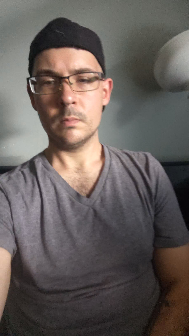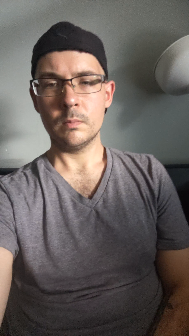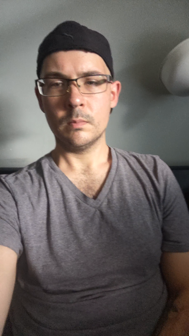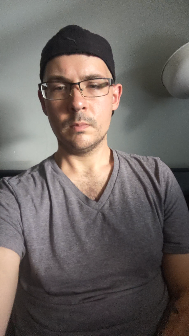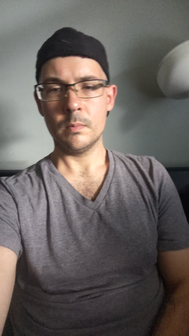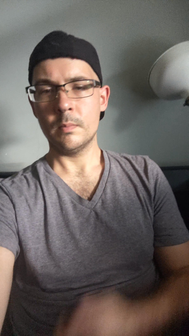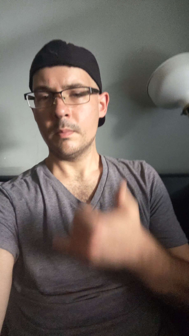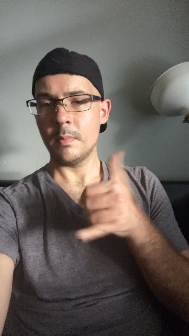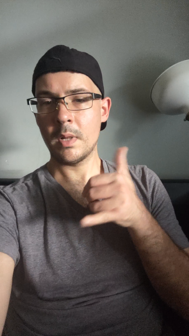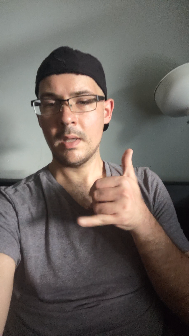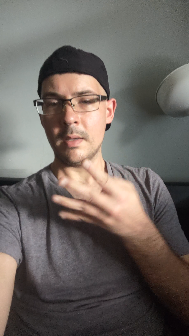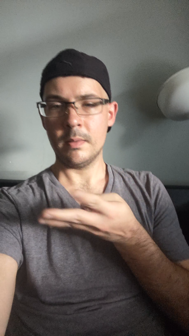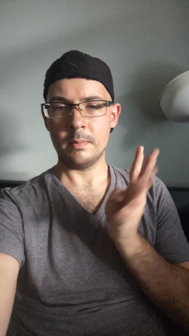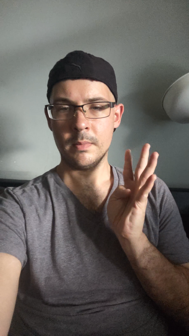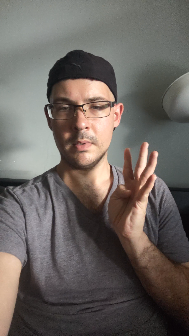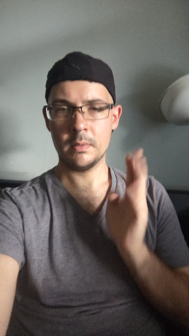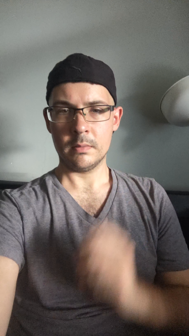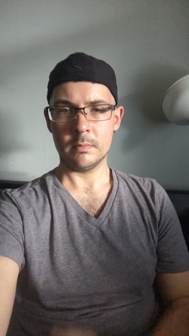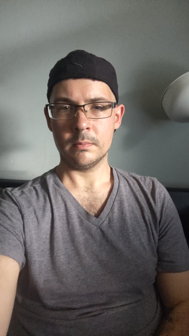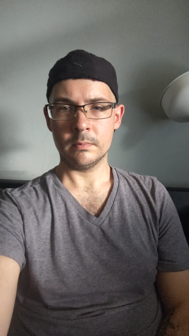playpen